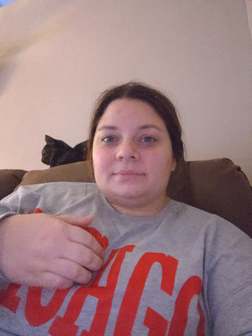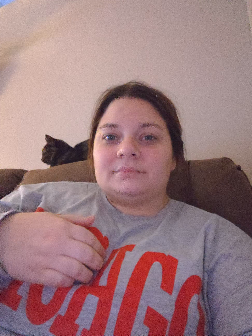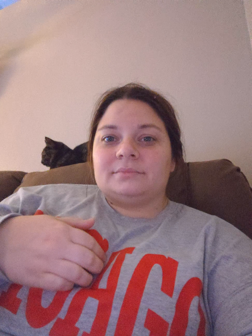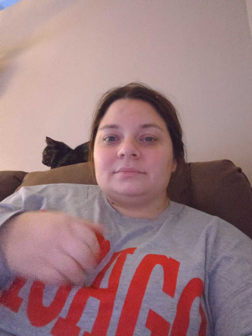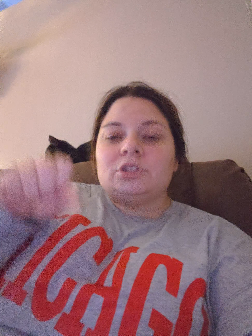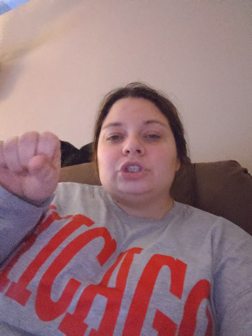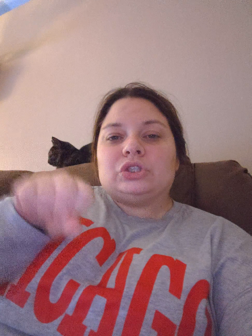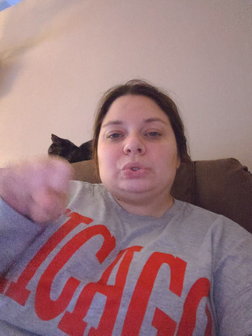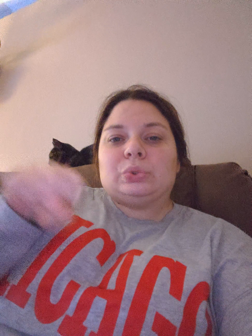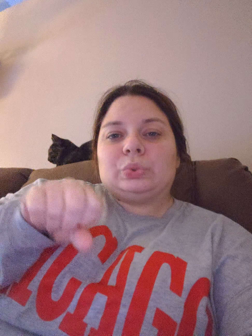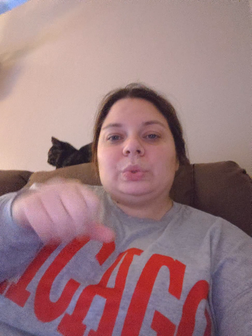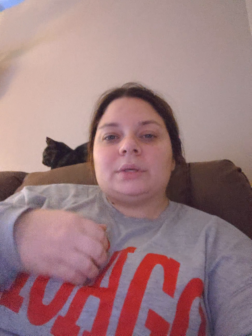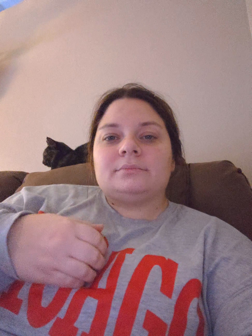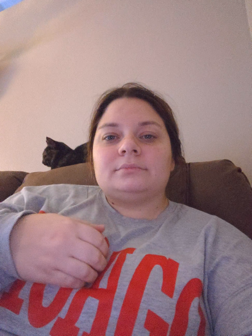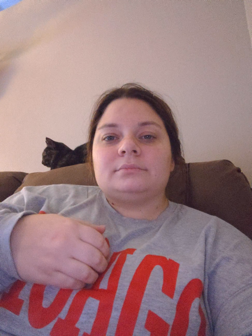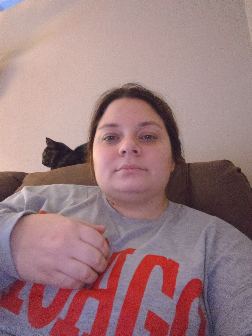shoe